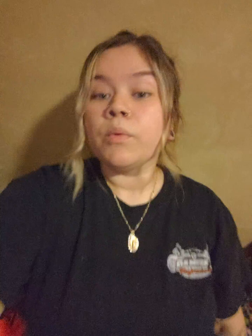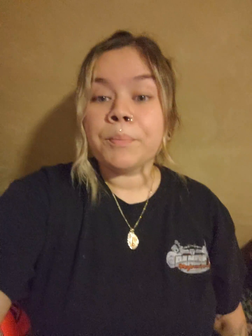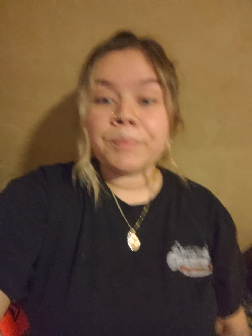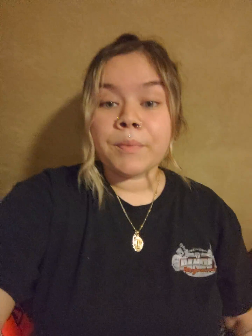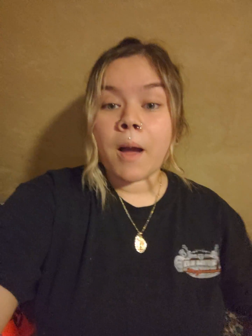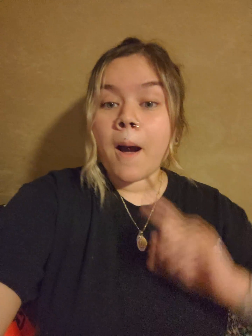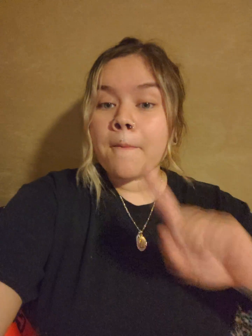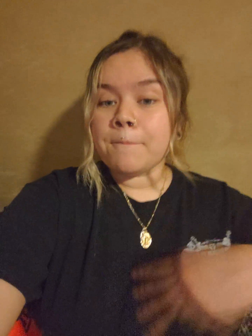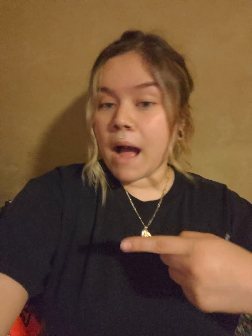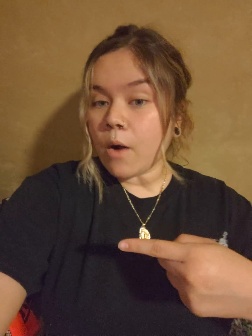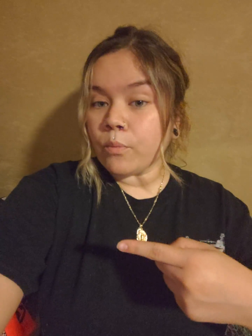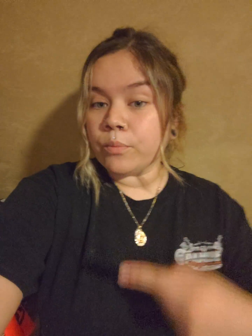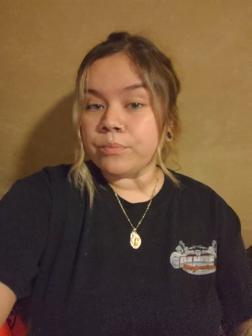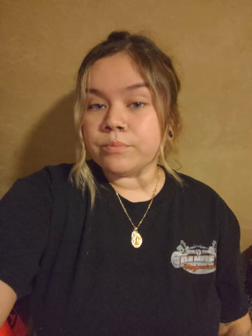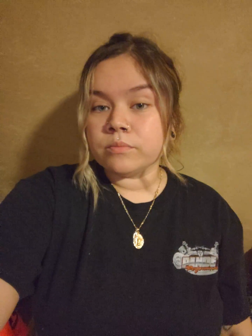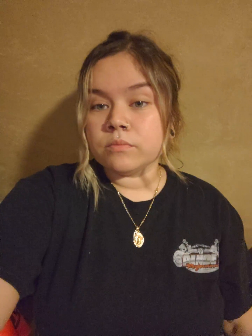about